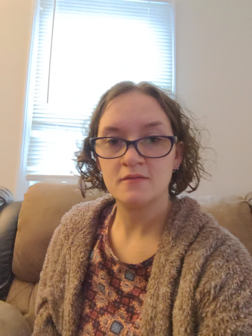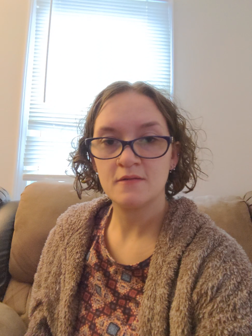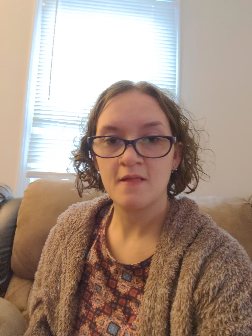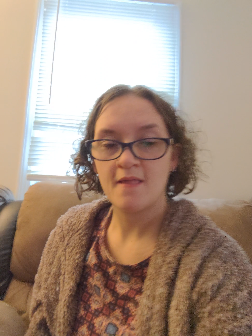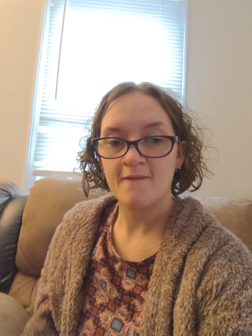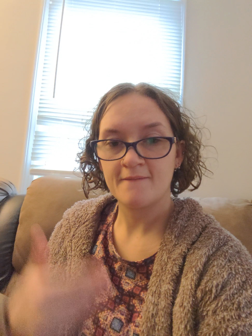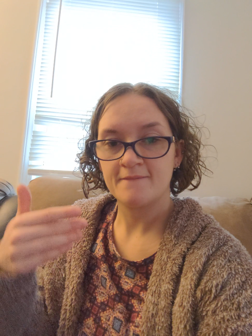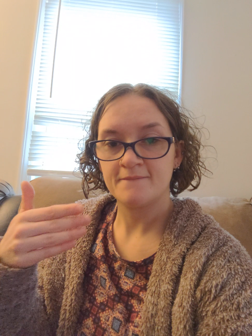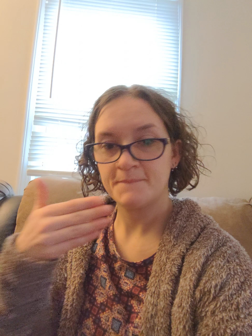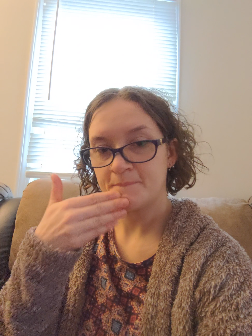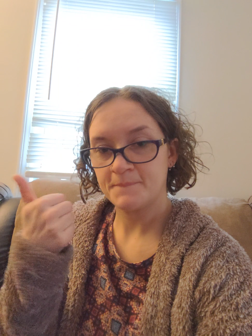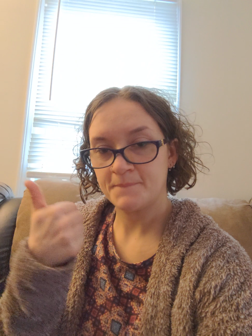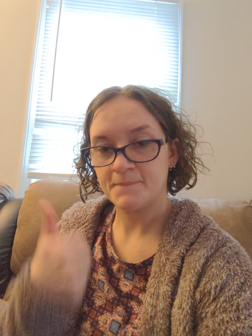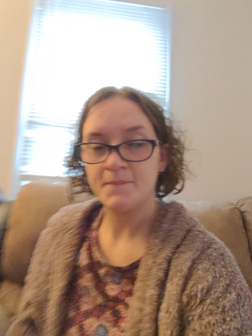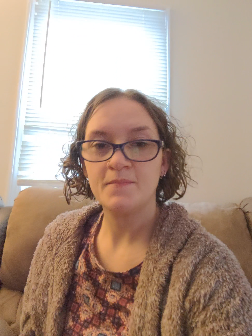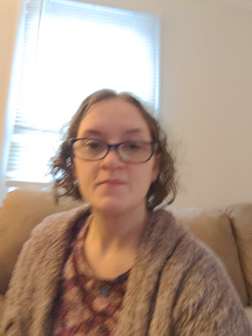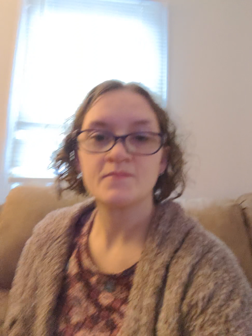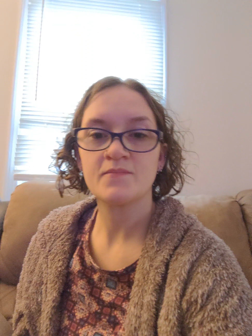better